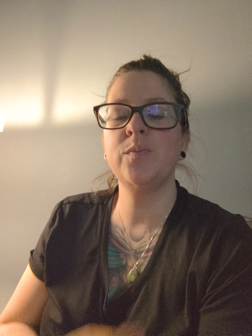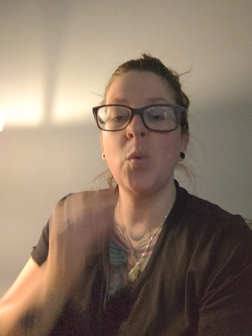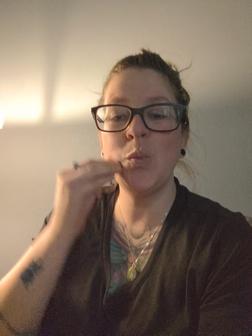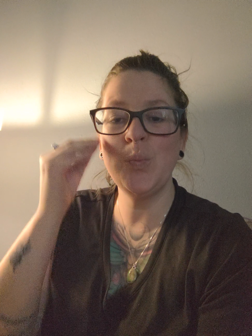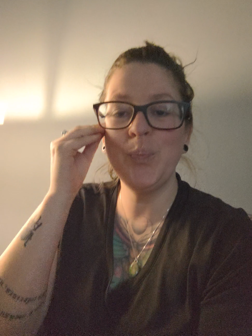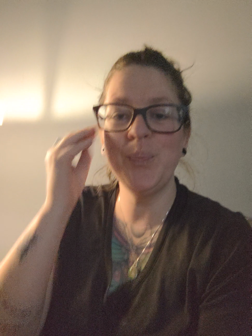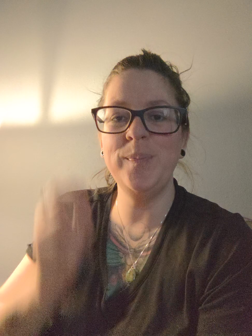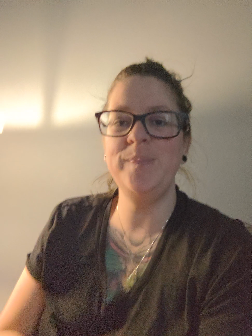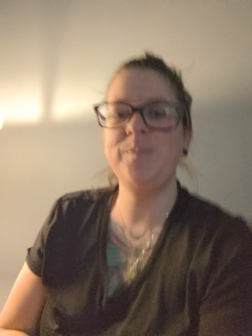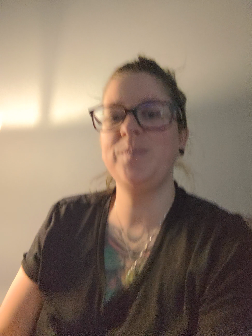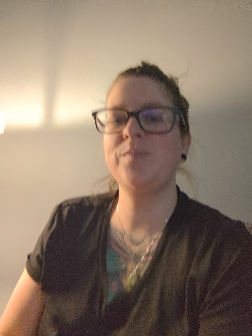home